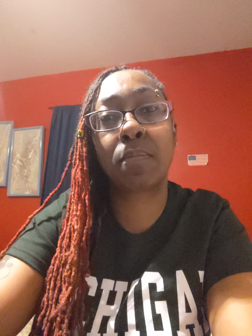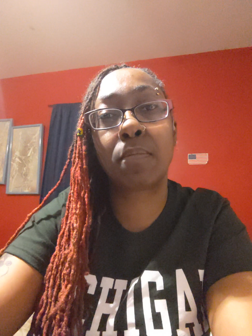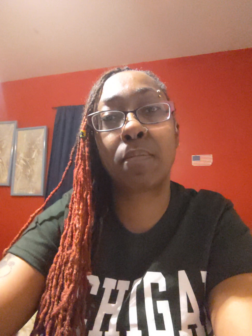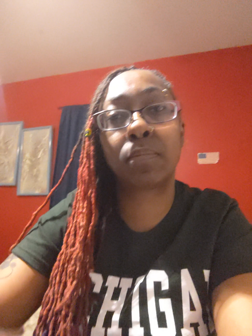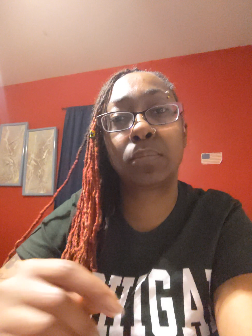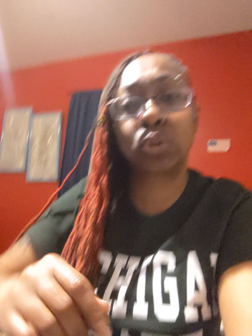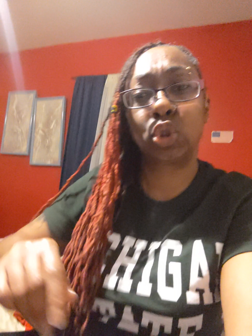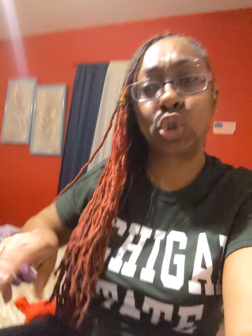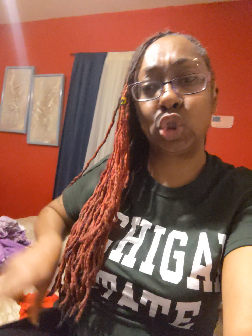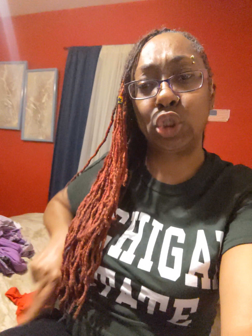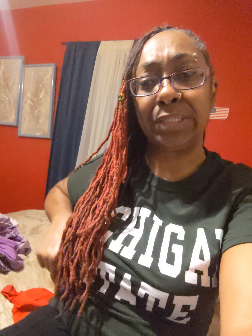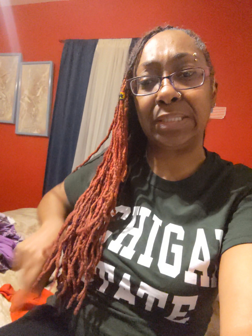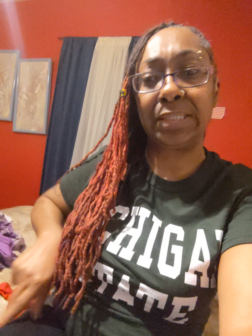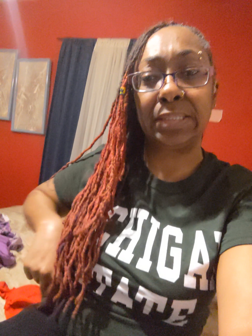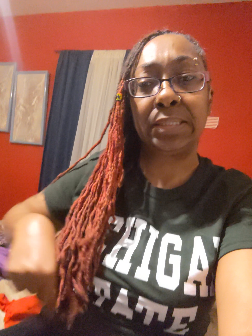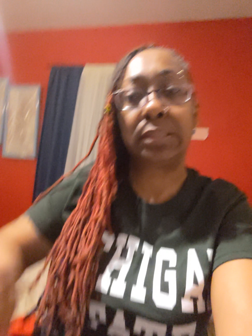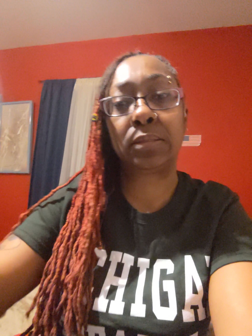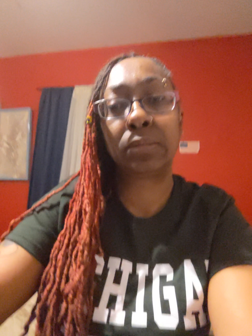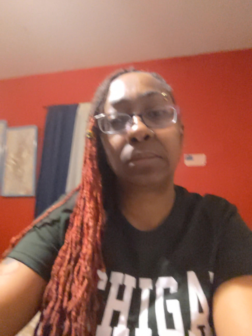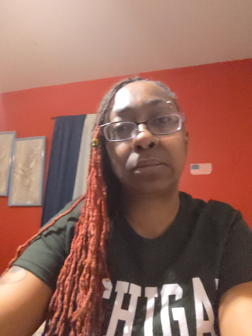jeans